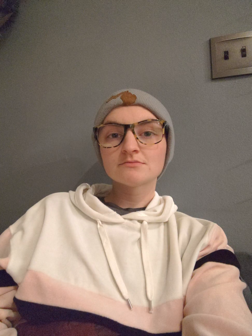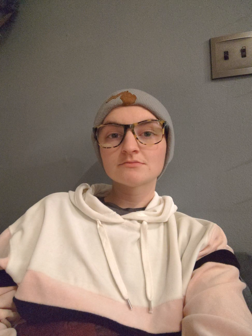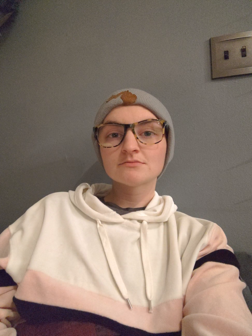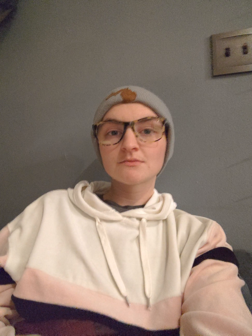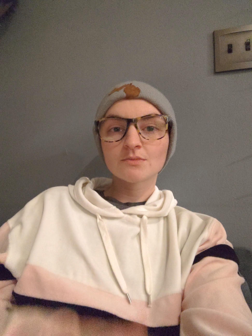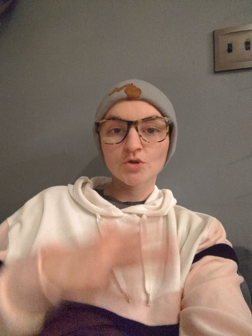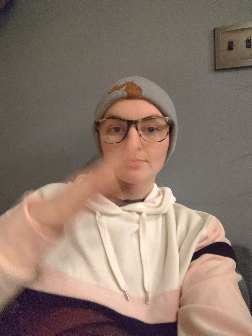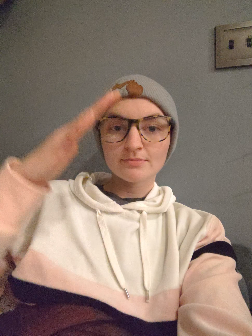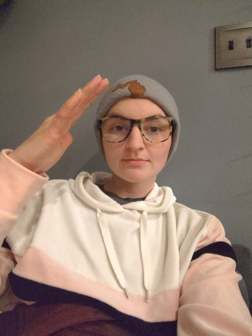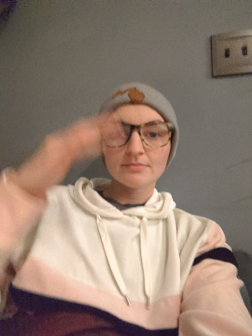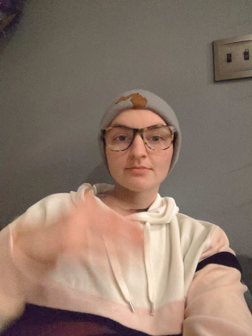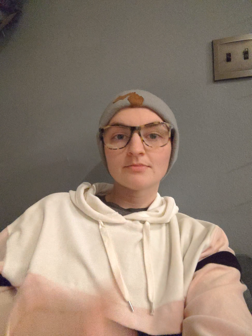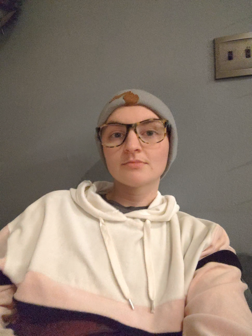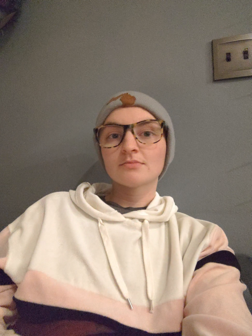helicopter